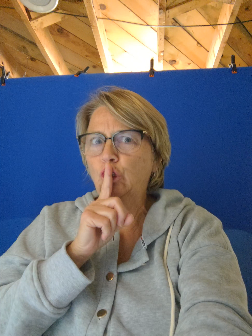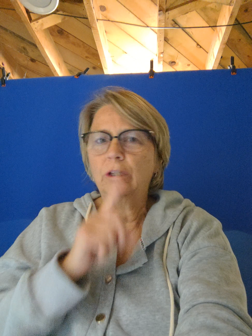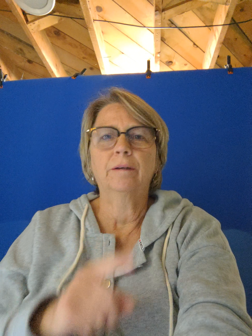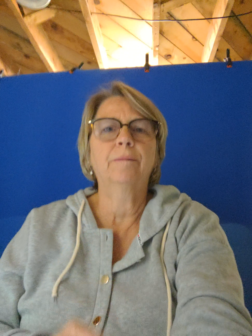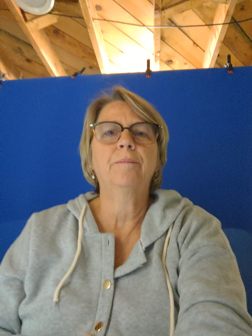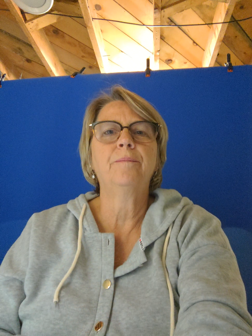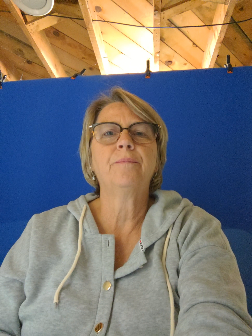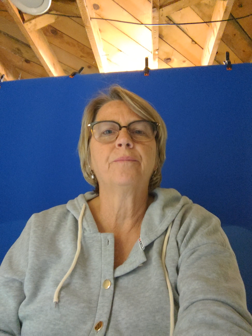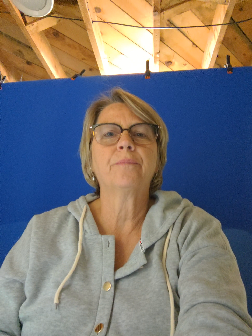shhh